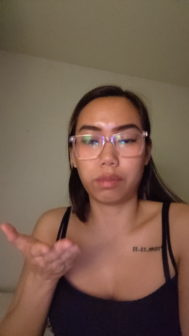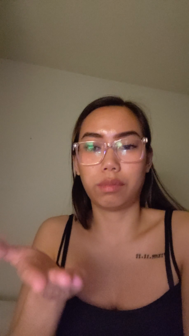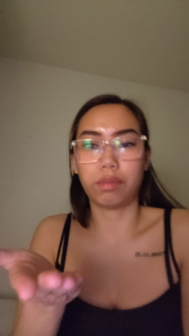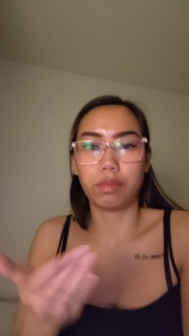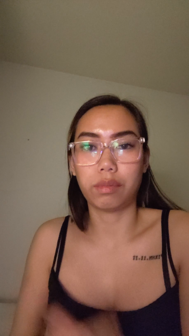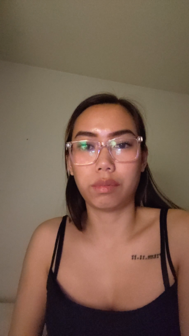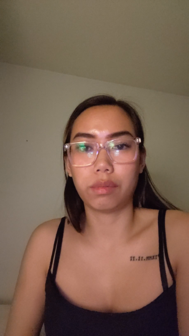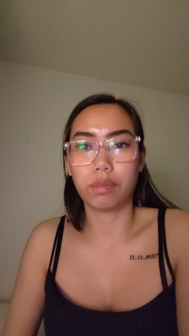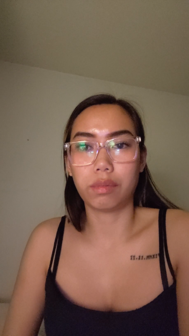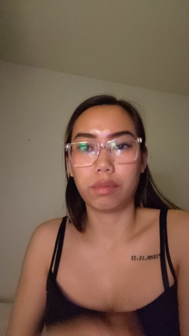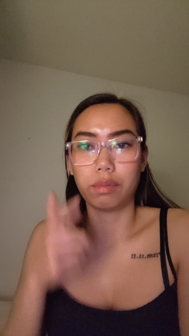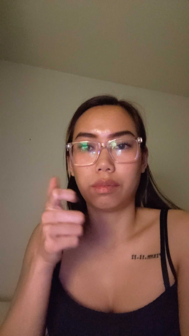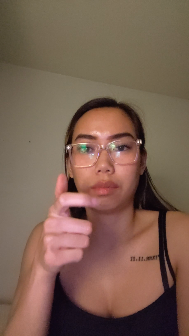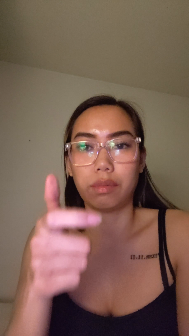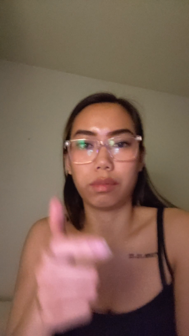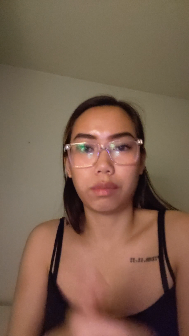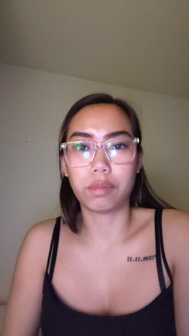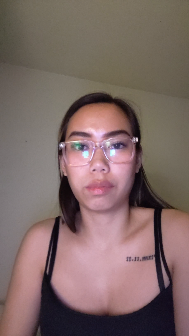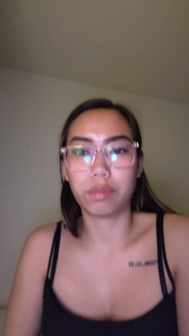run